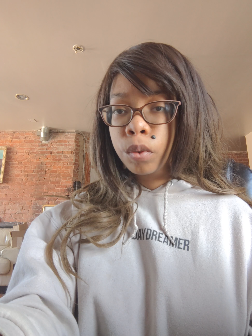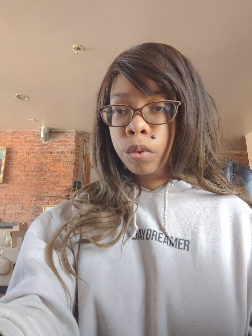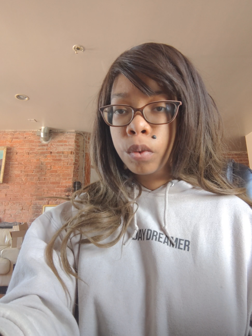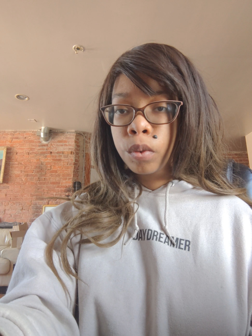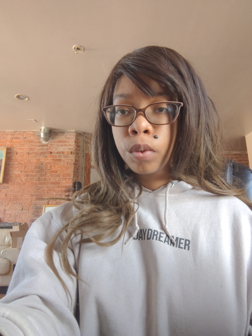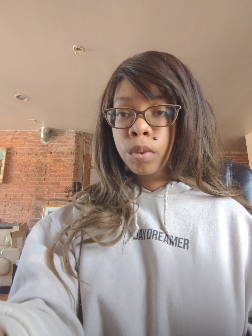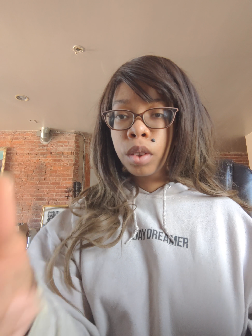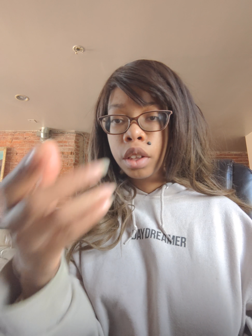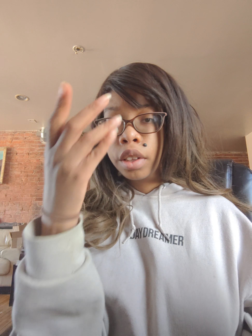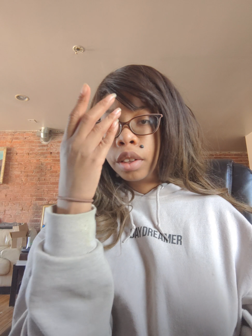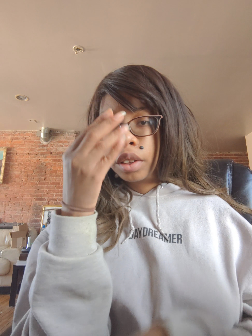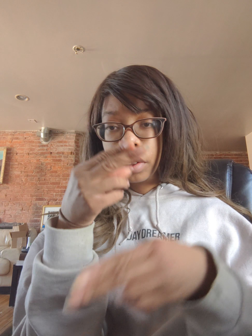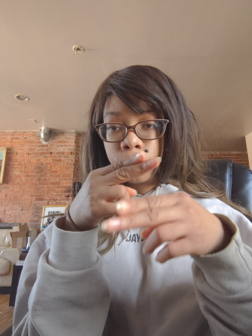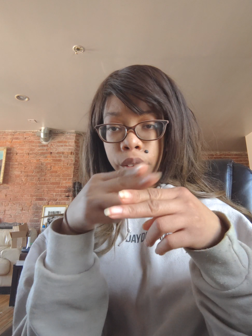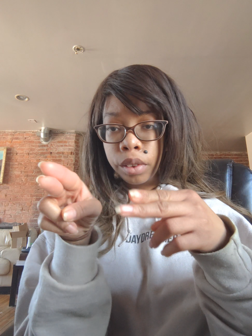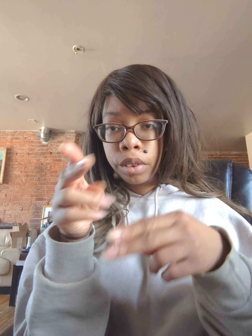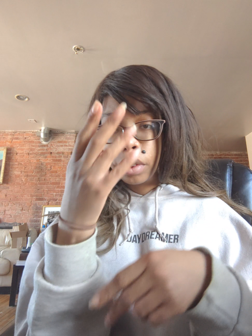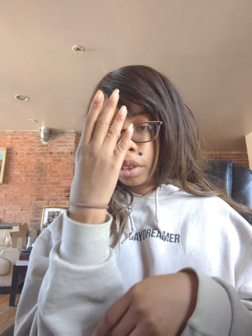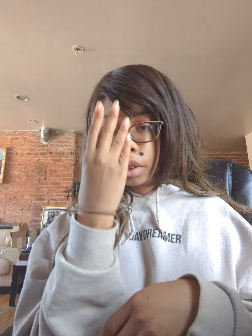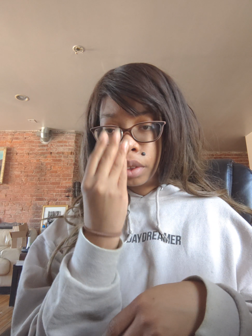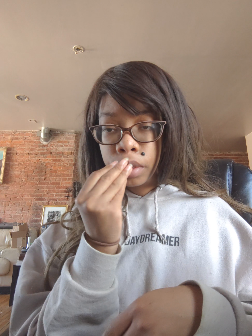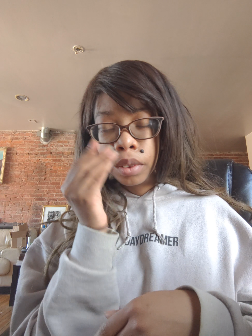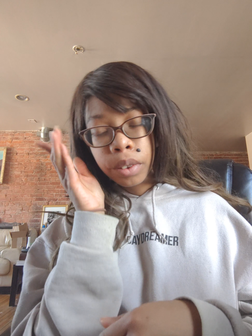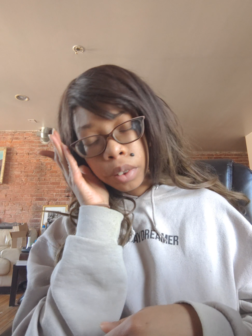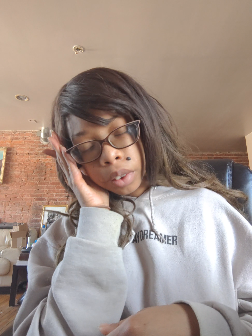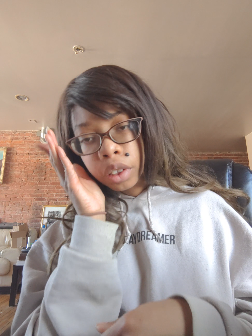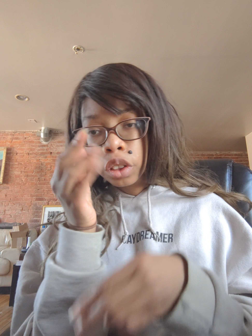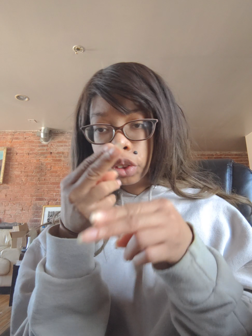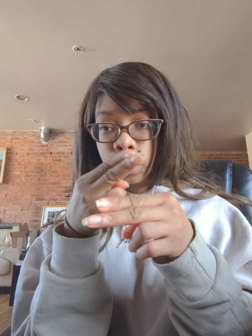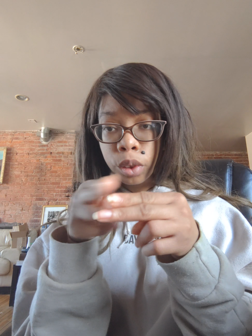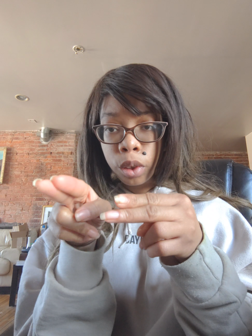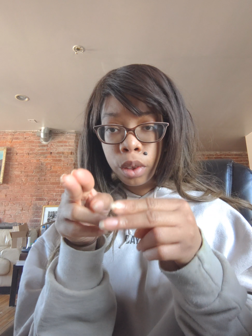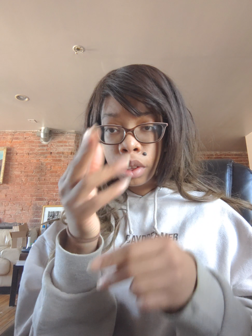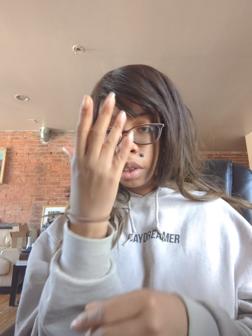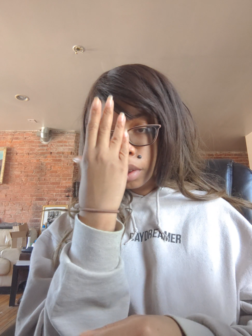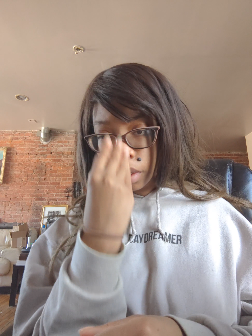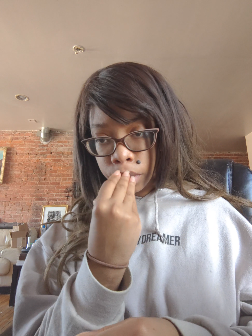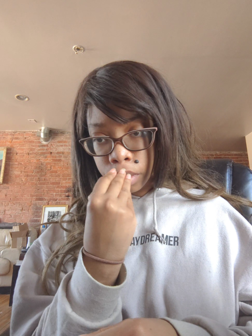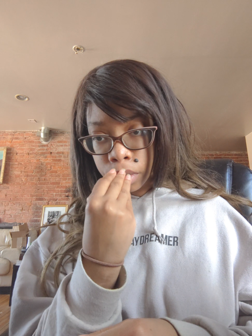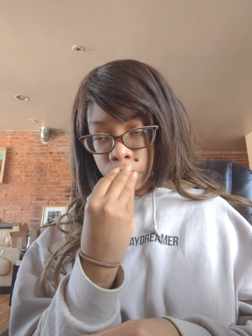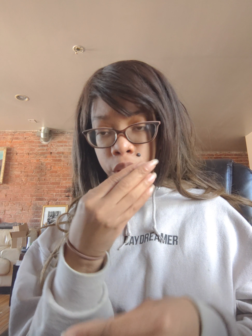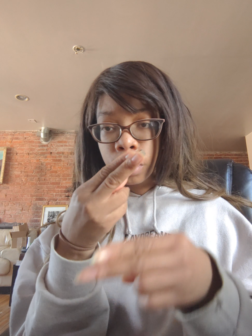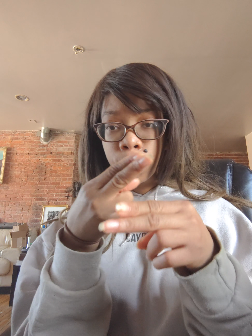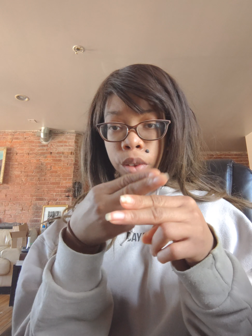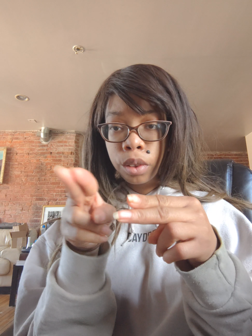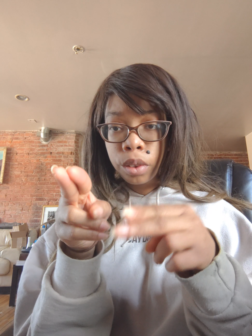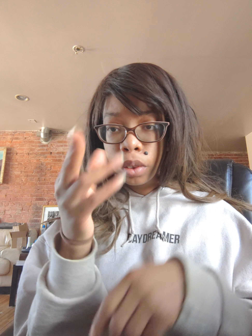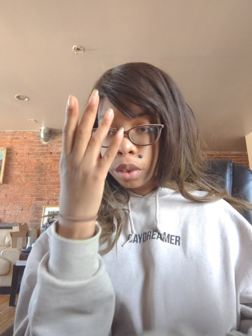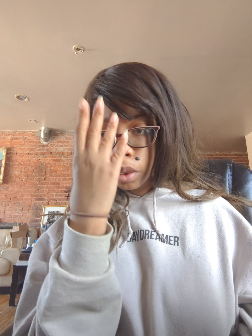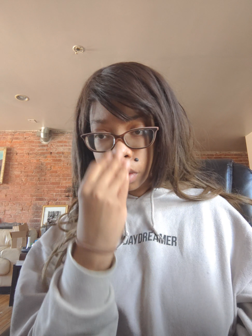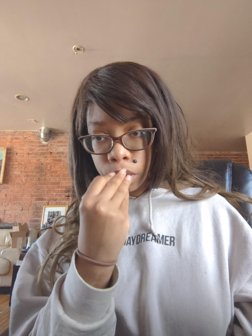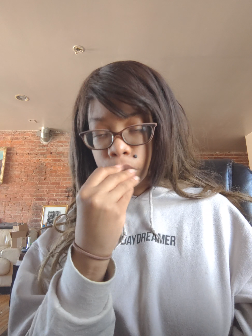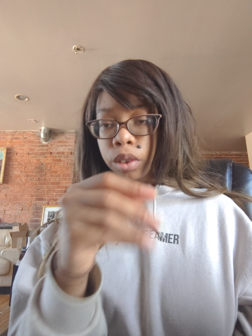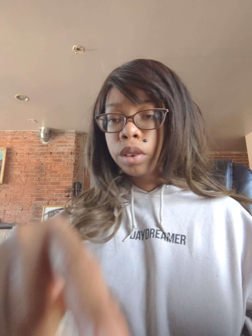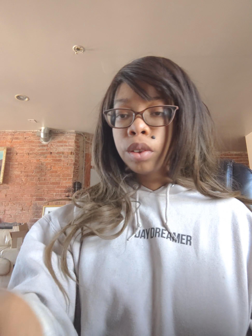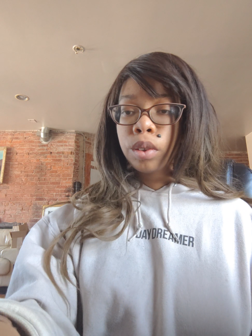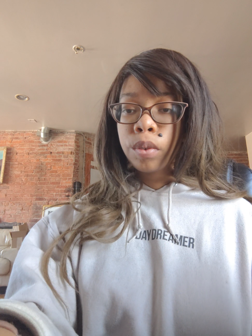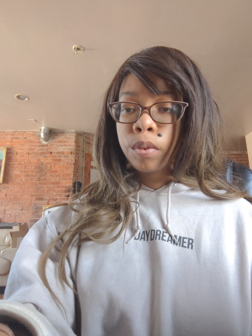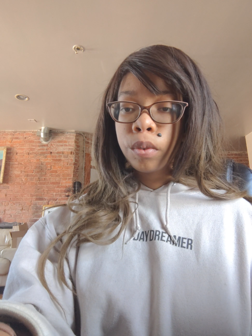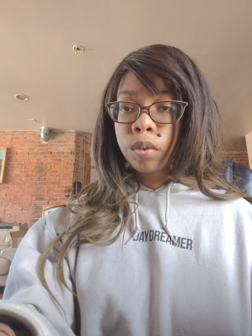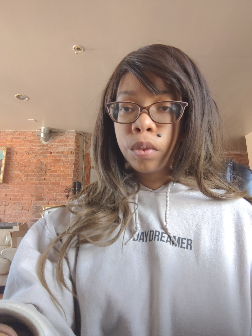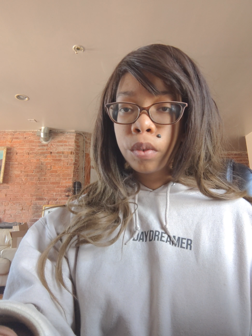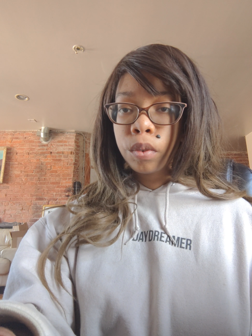nap